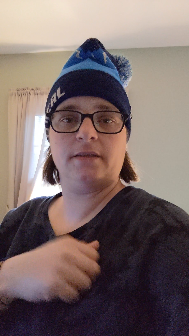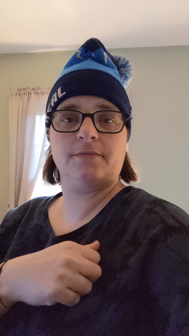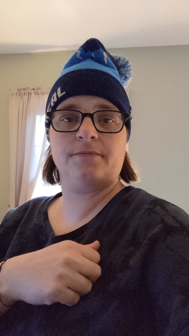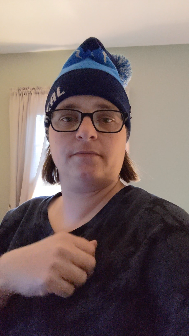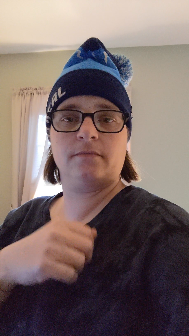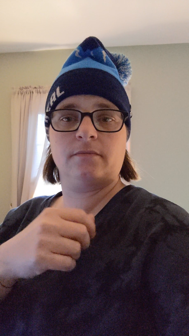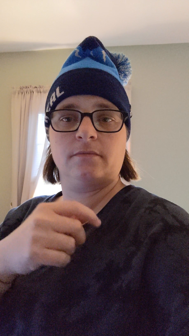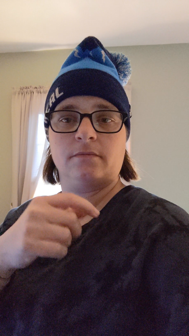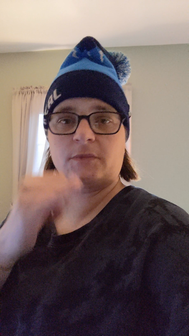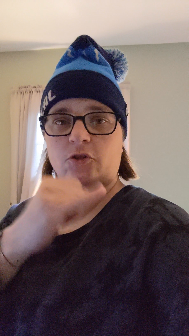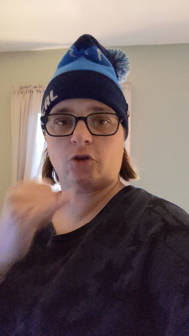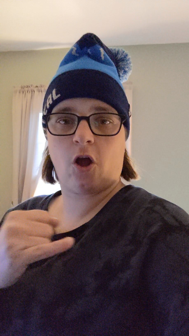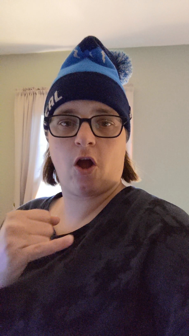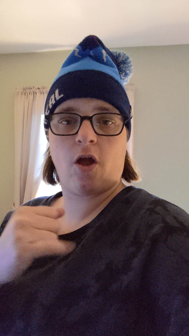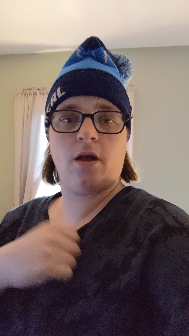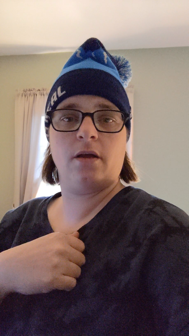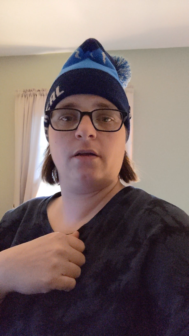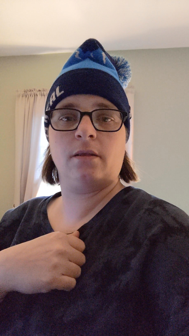draw